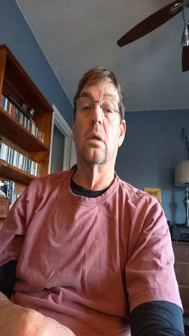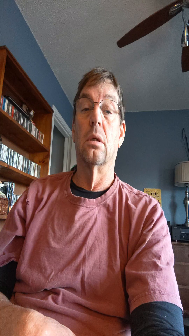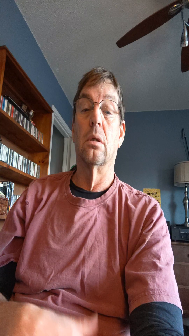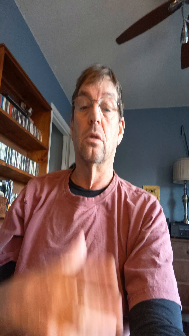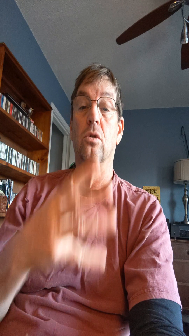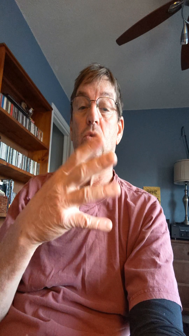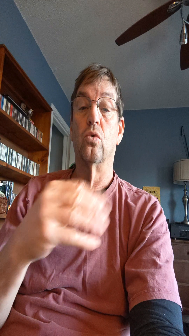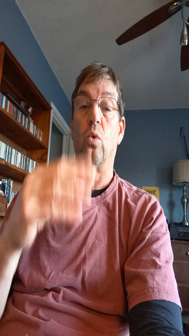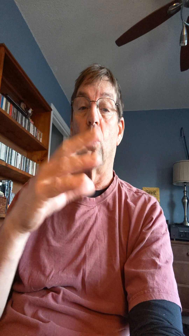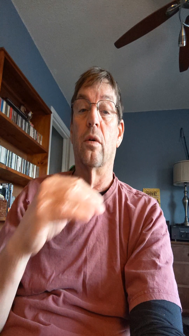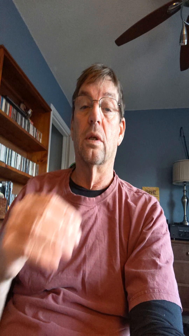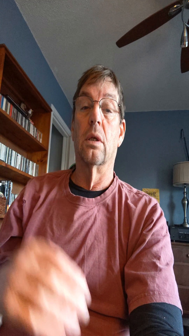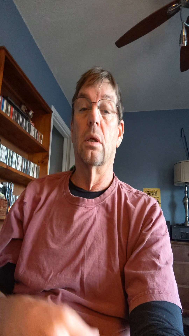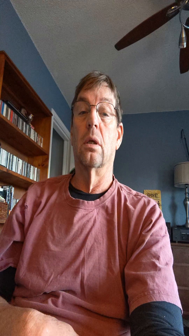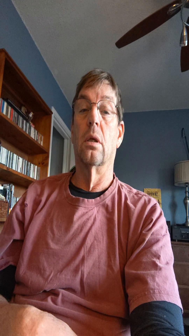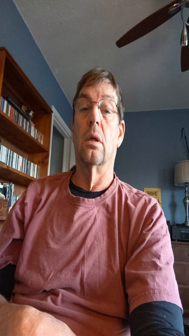story